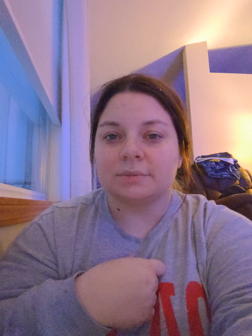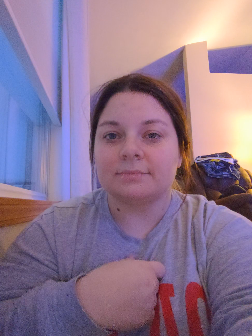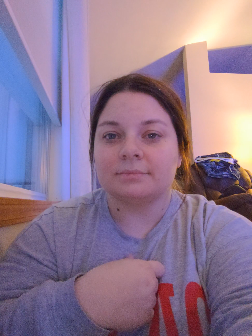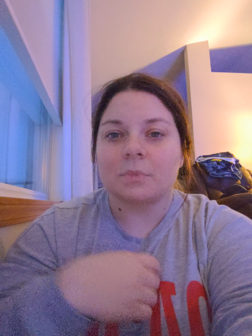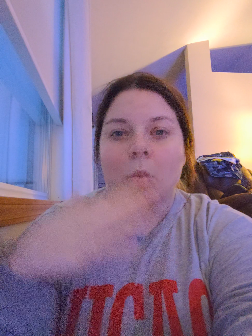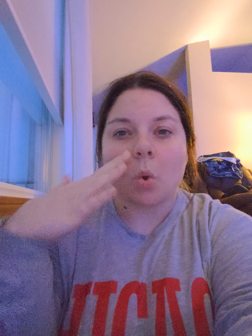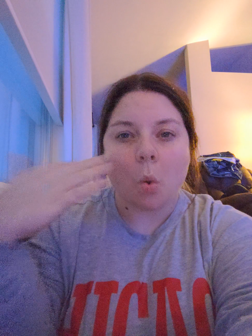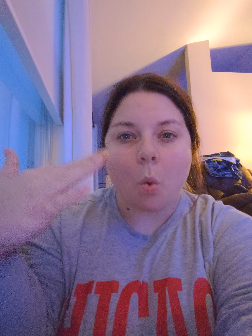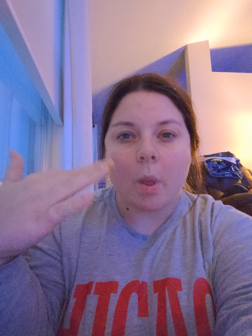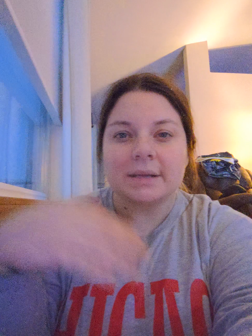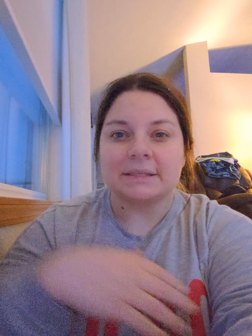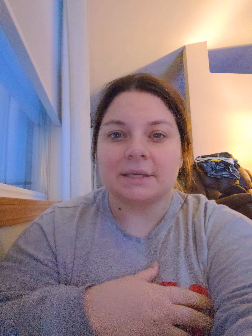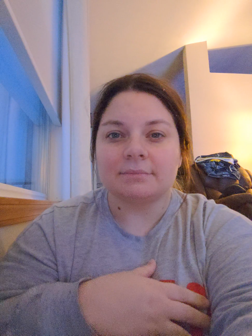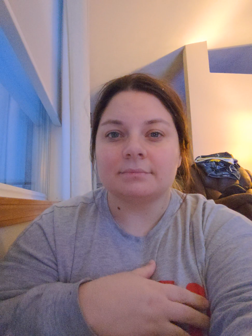noisy